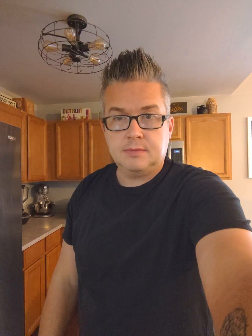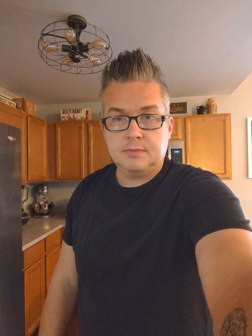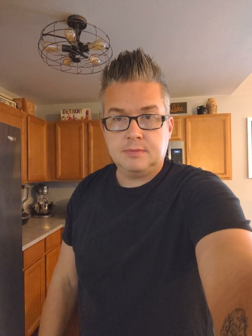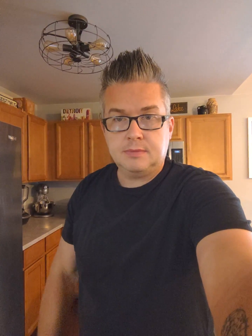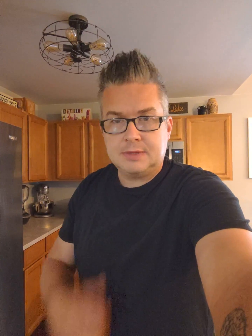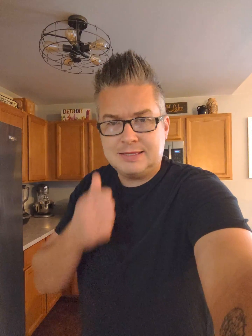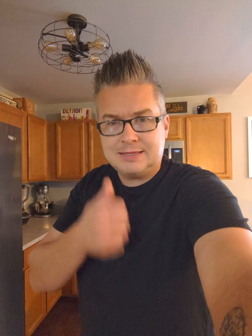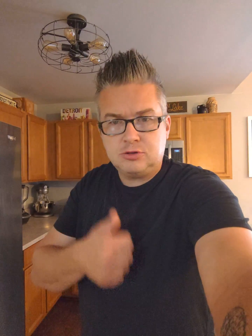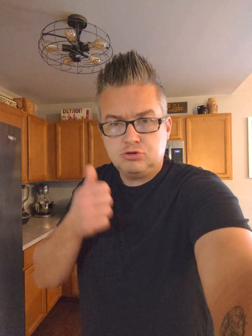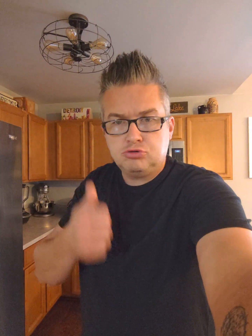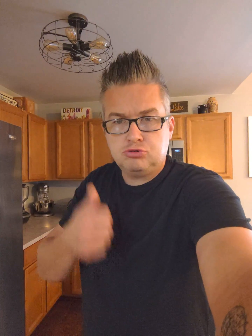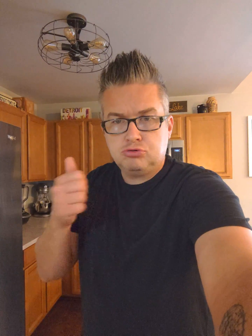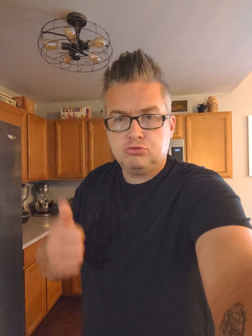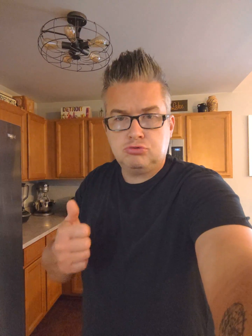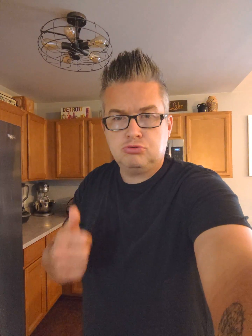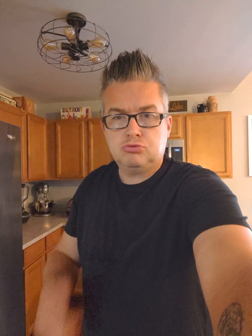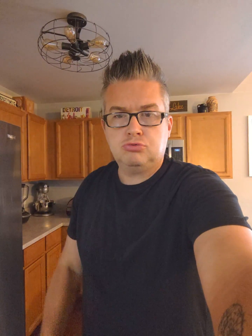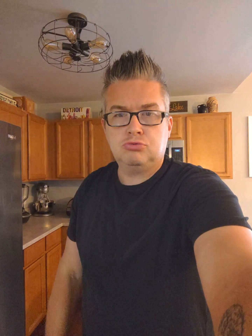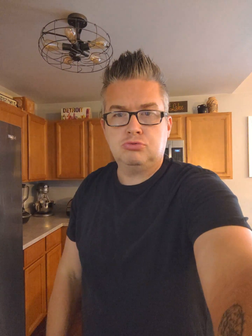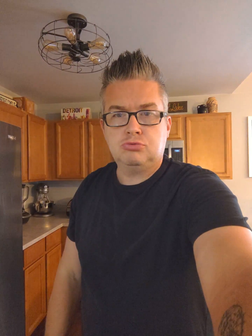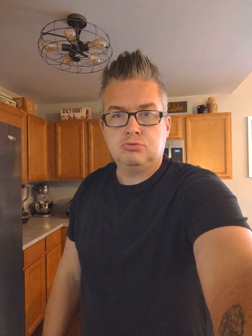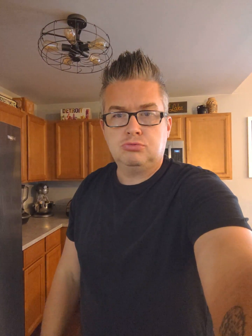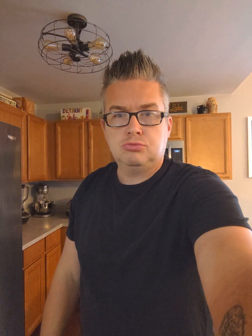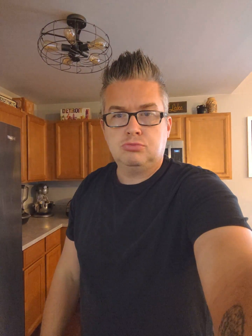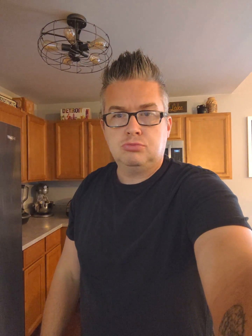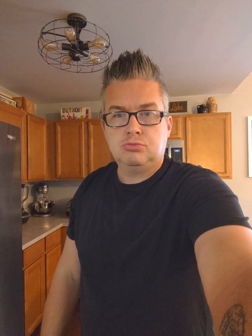each